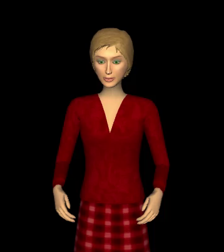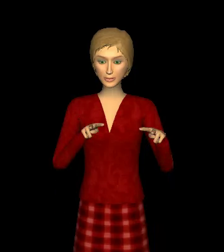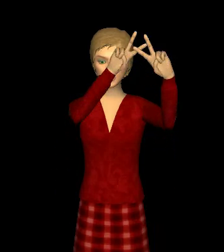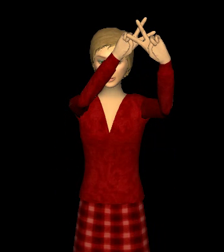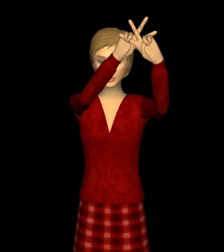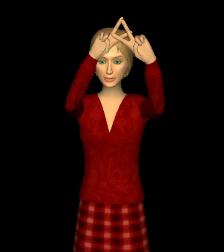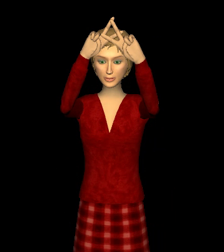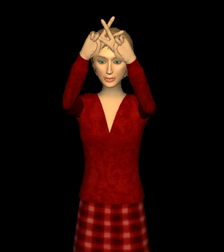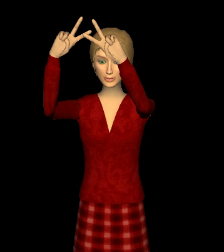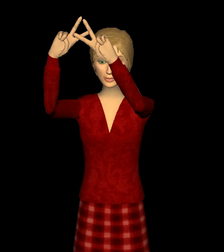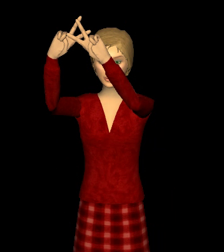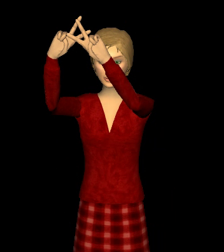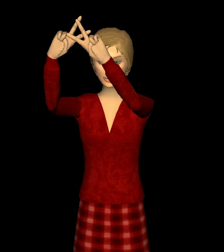نجمة